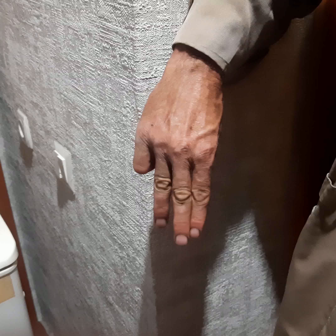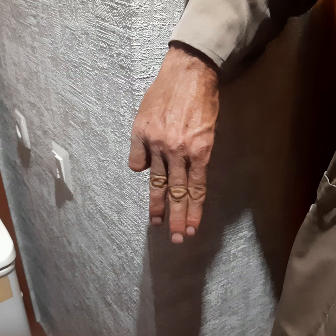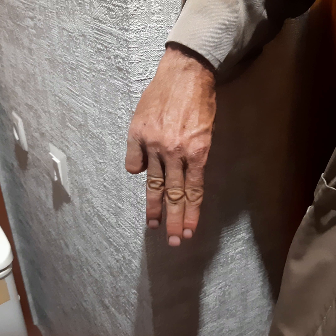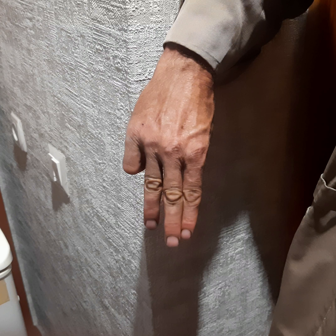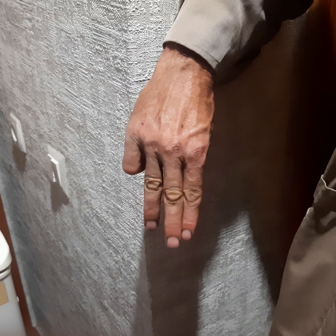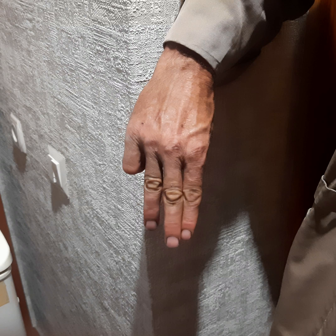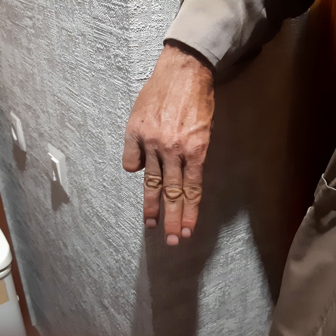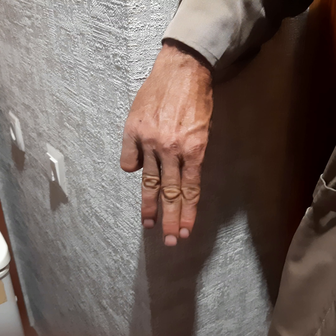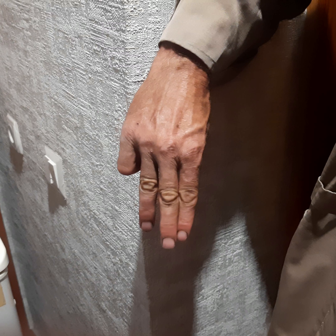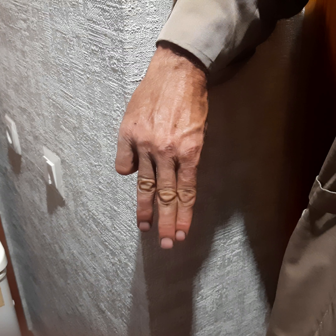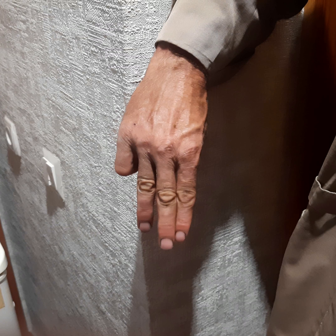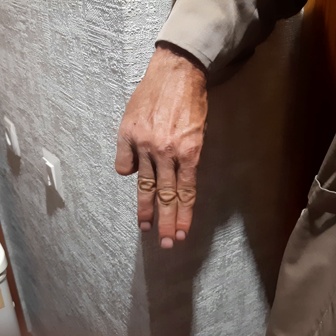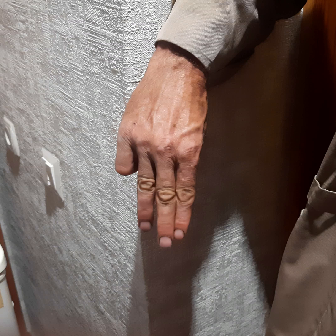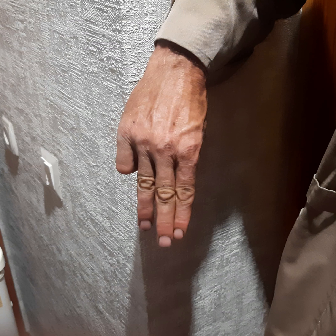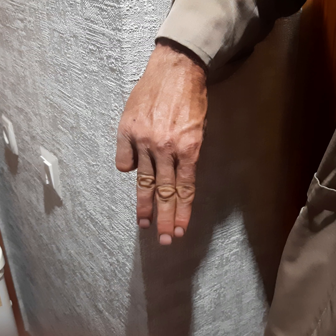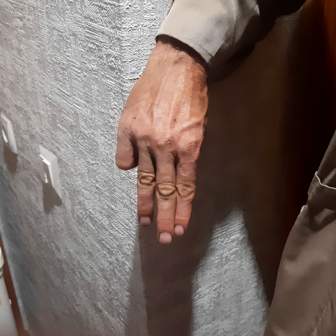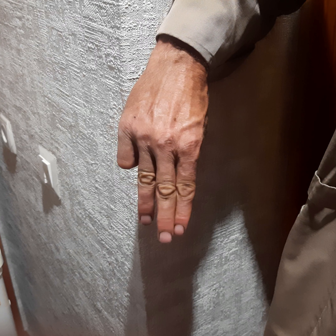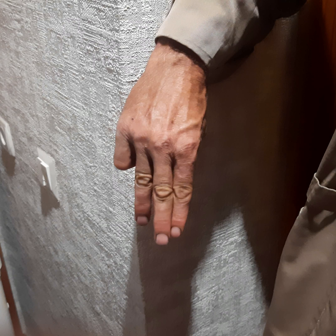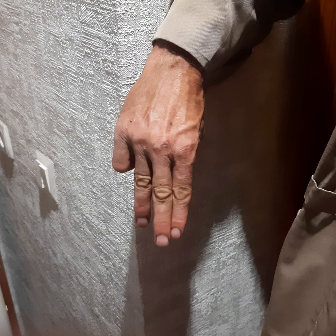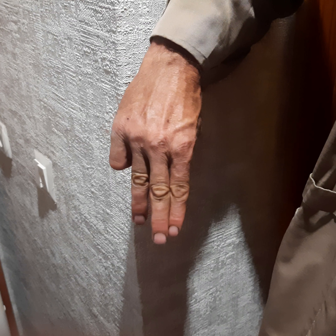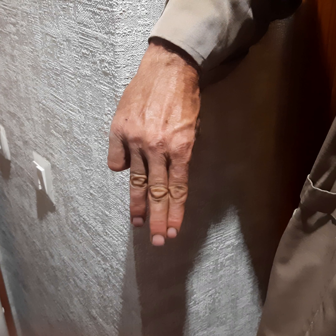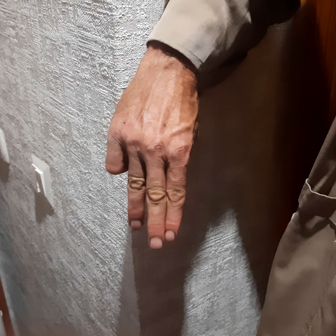Т